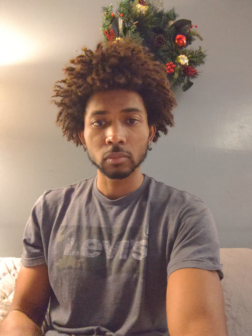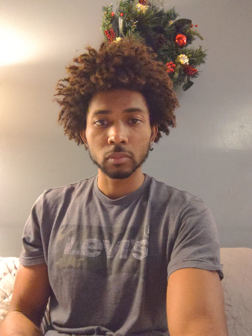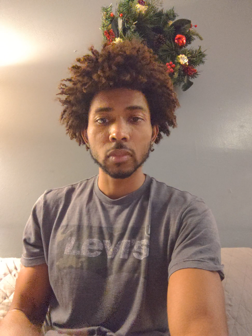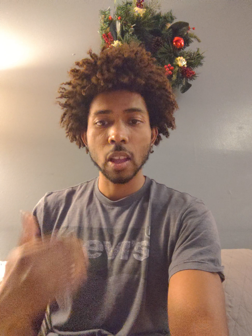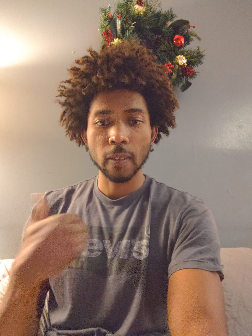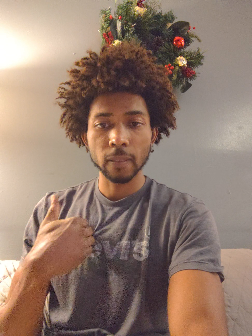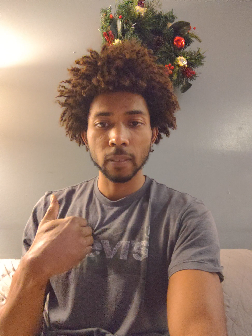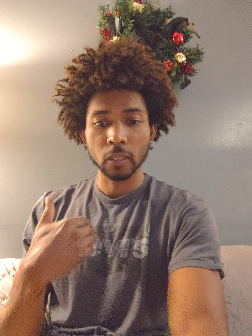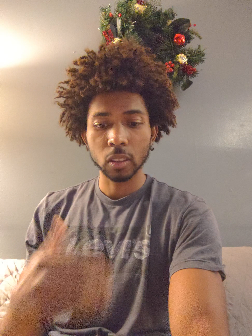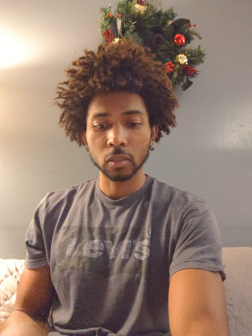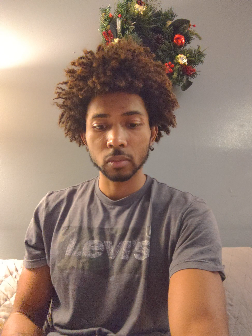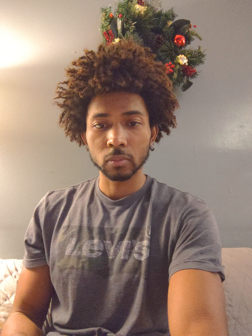have